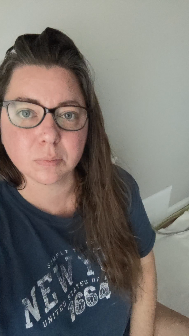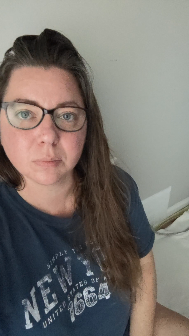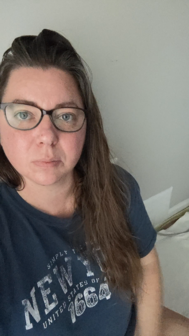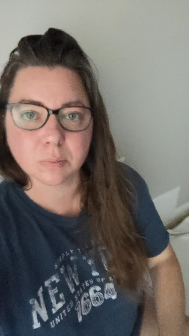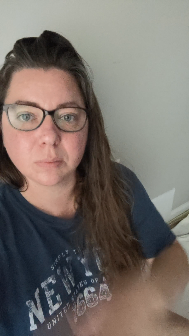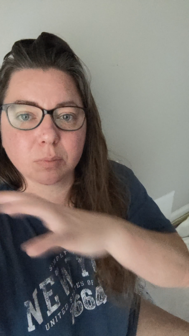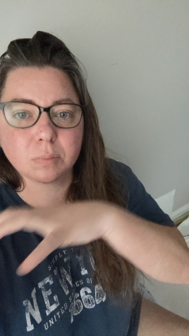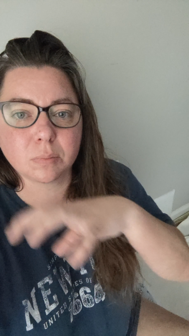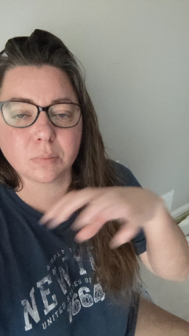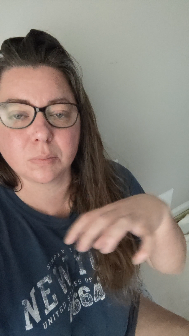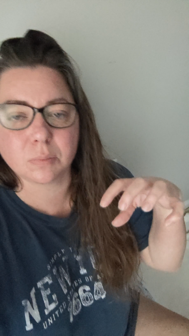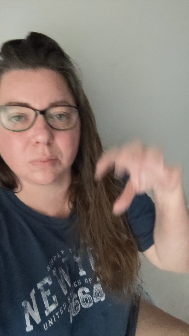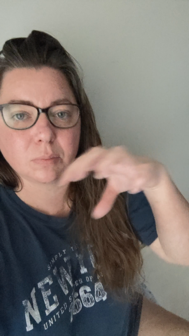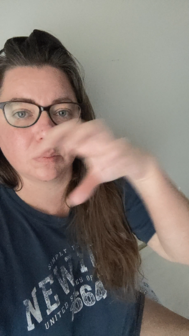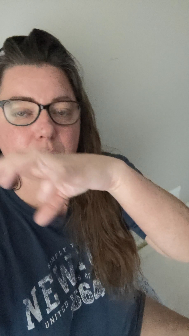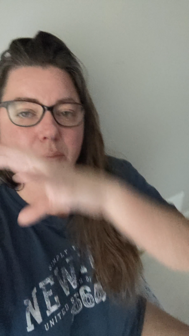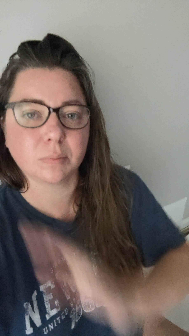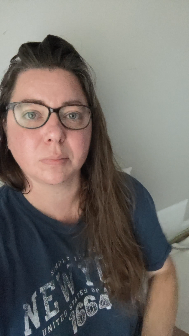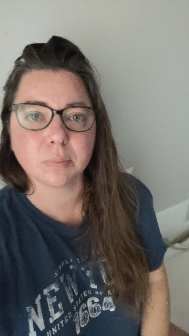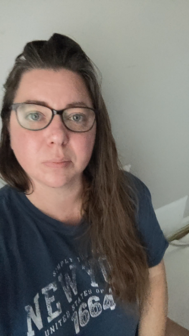block